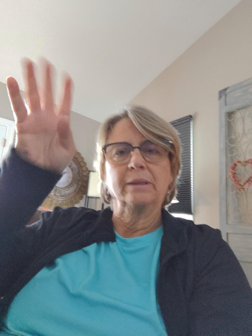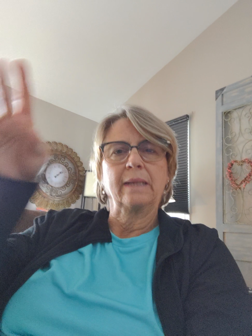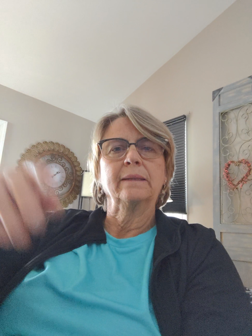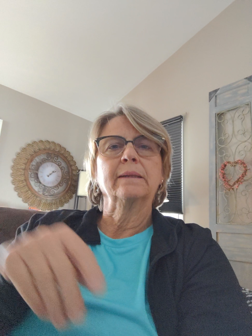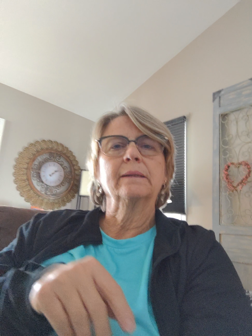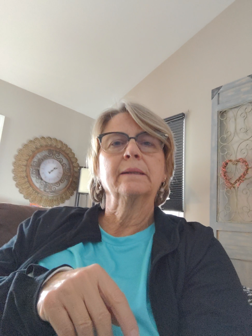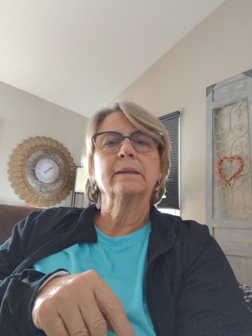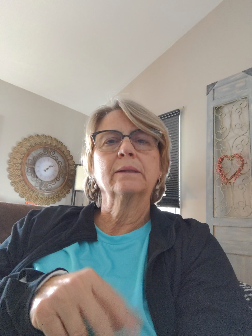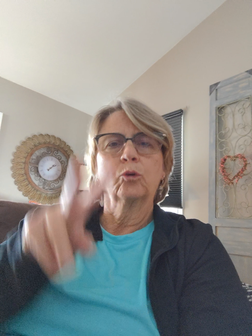pretend